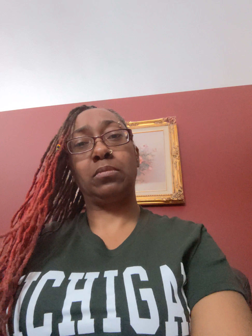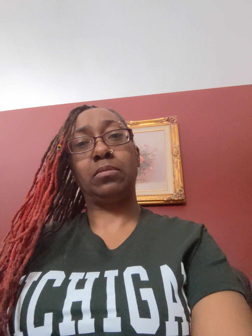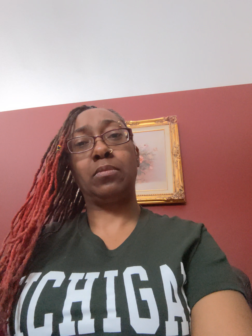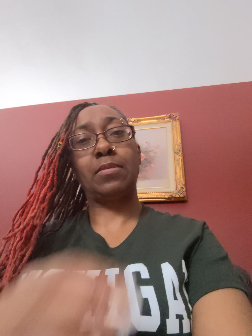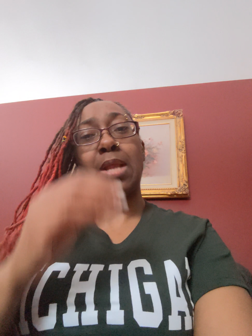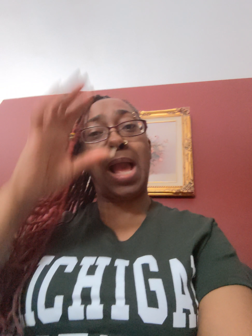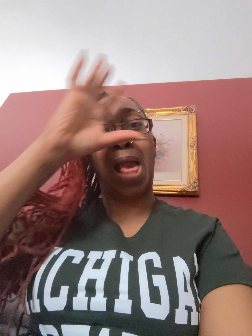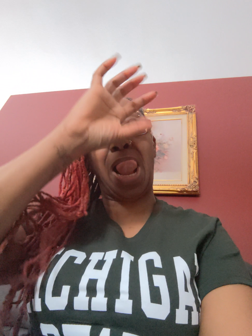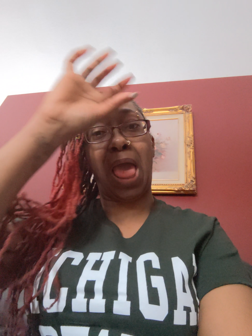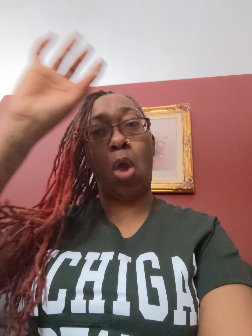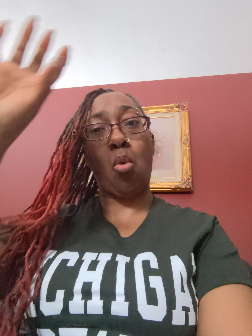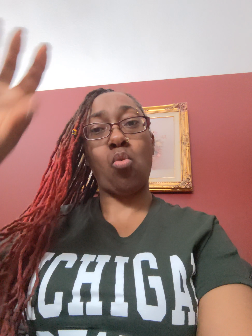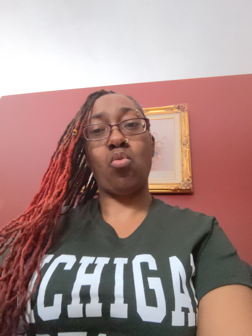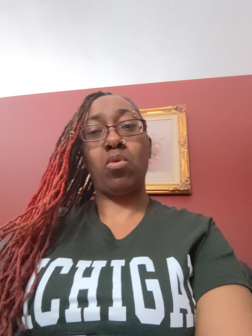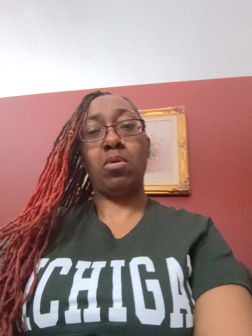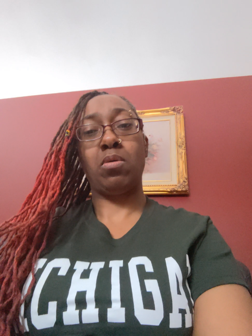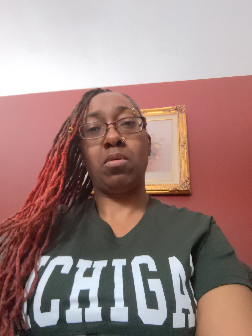cloud